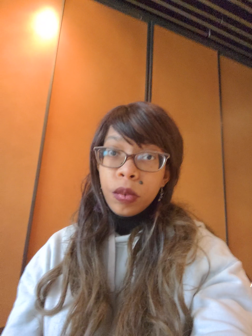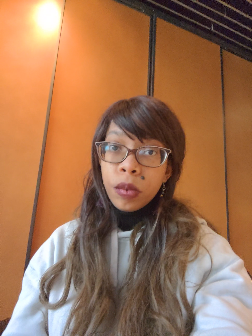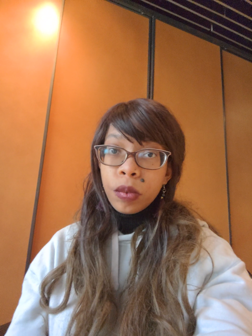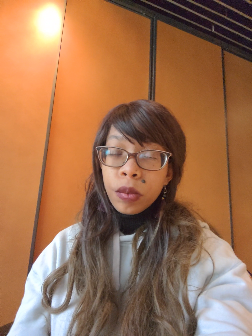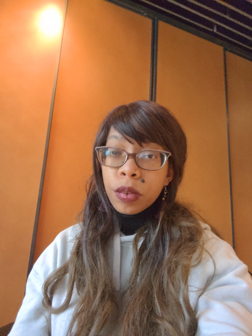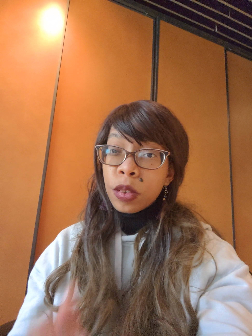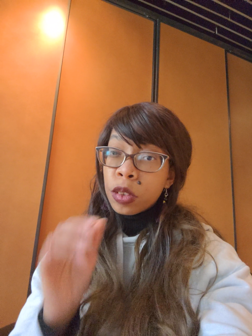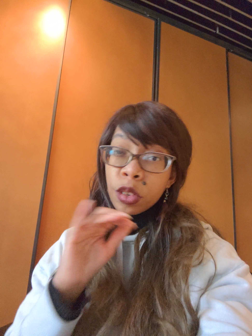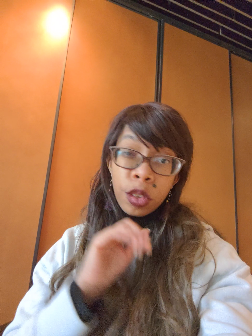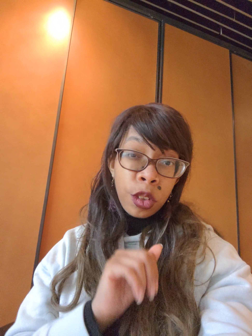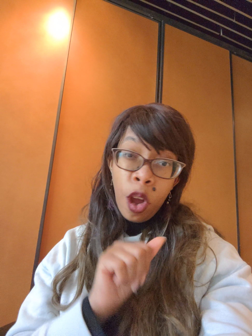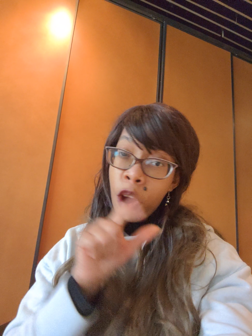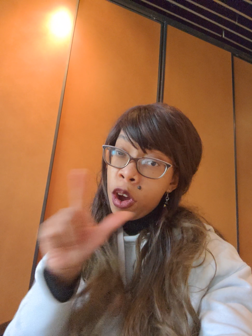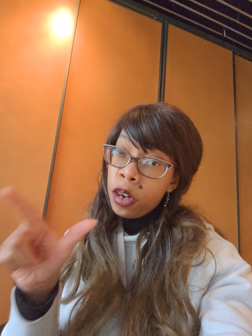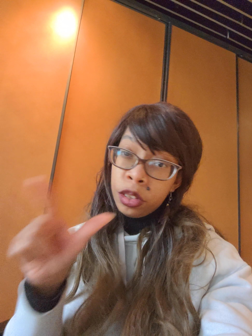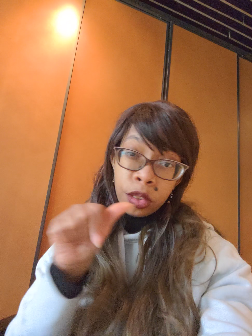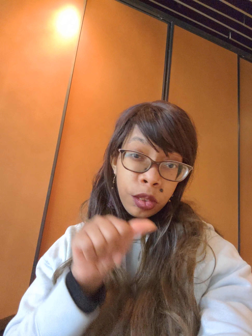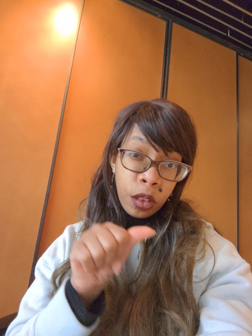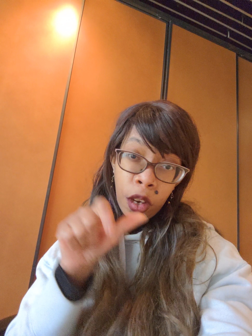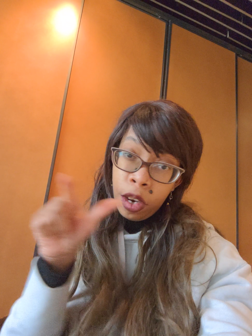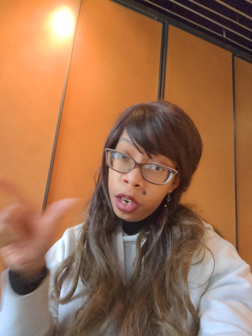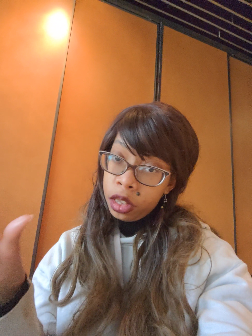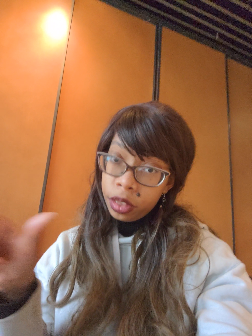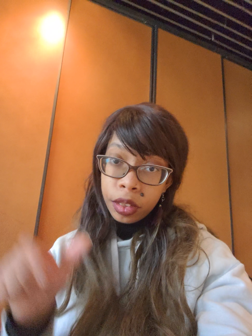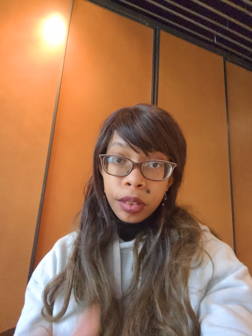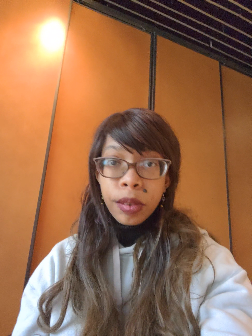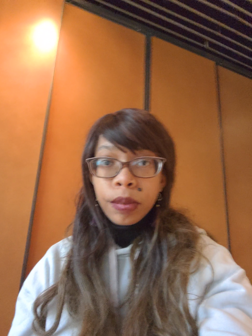all